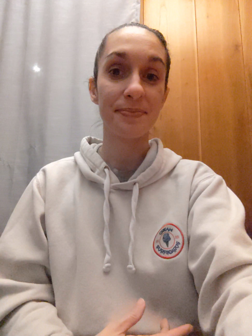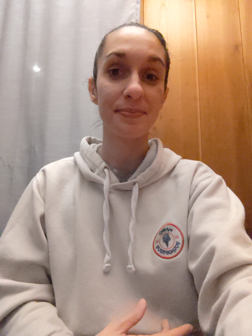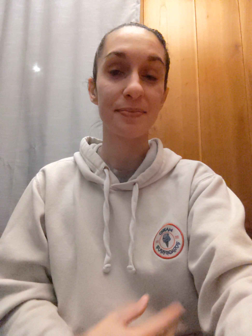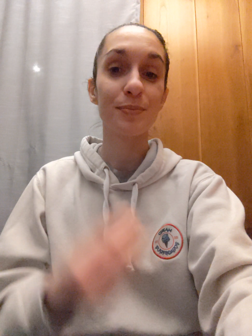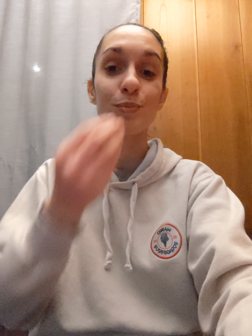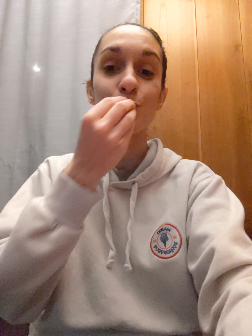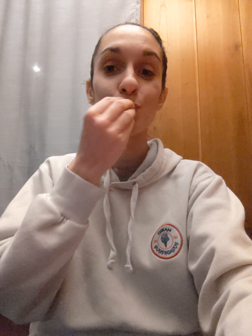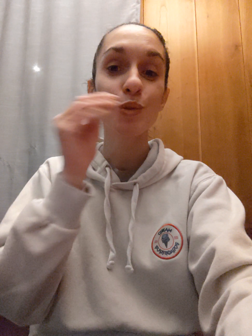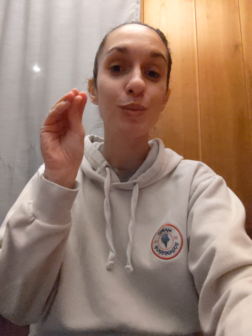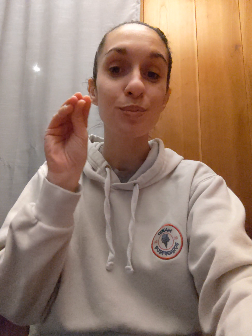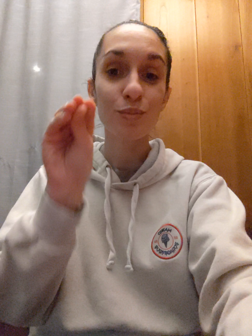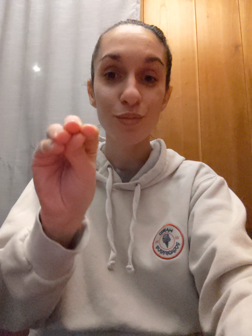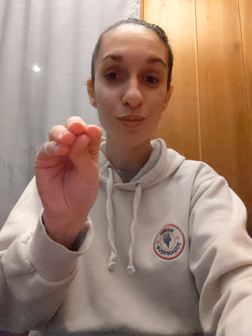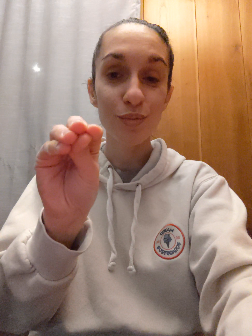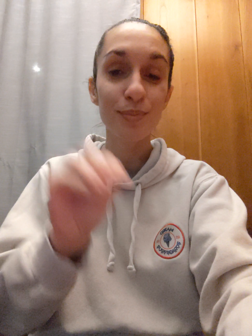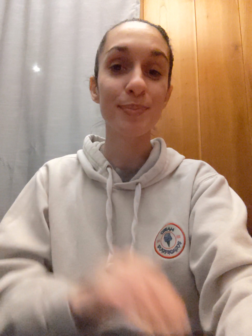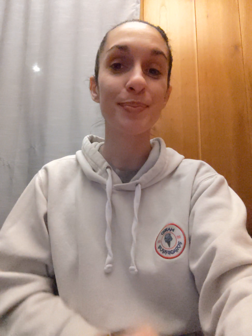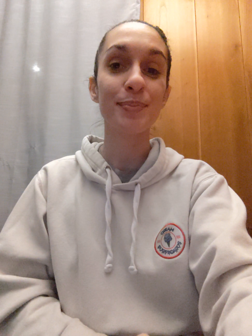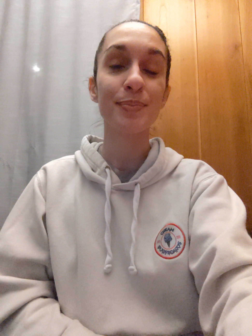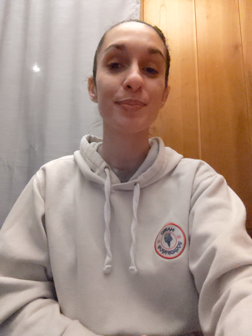kiss